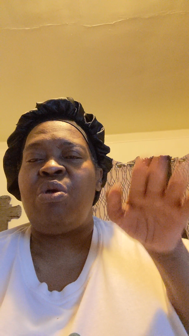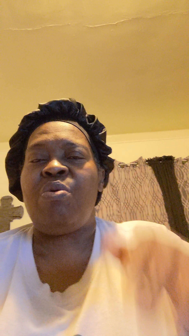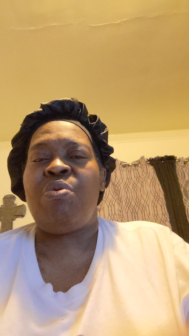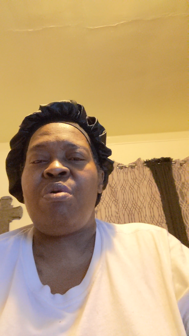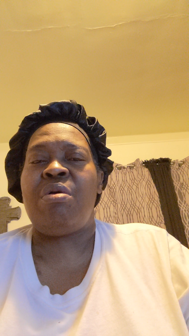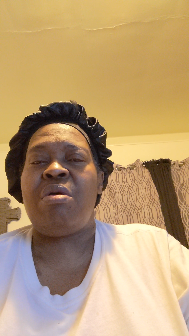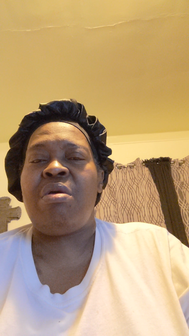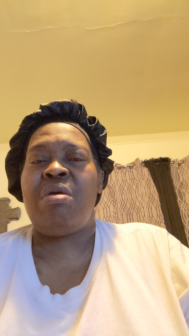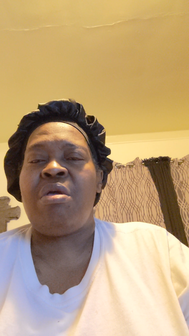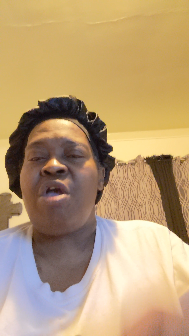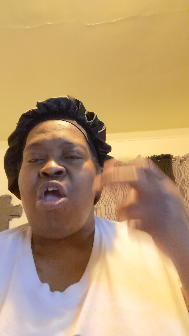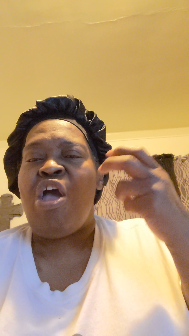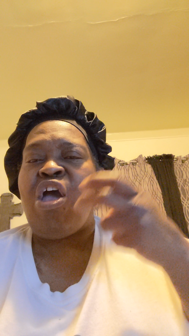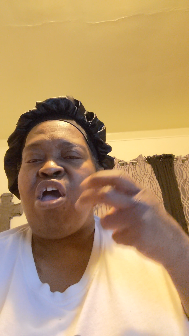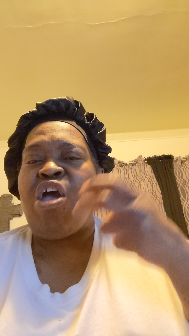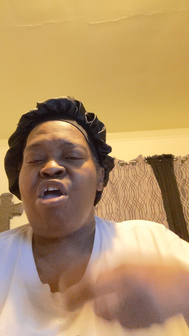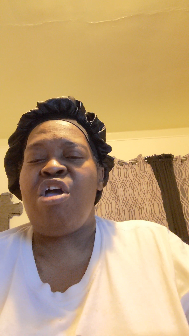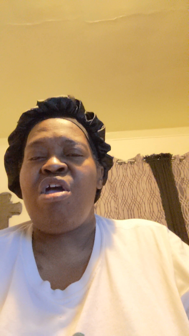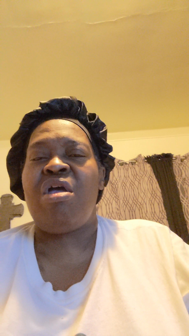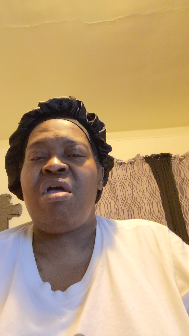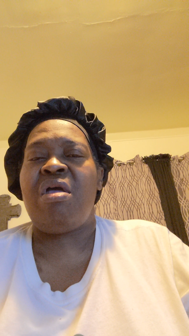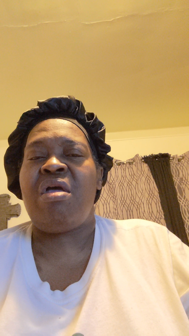hard